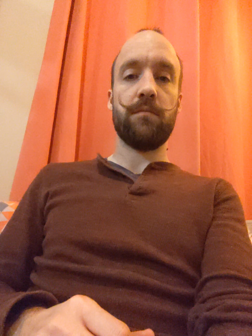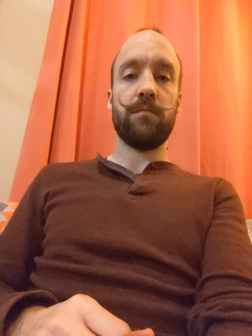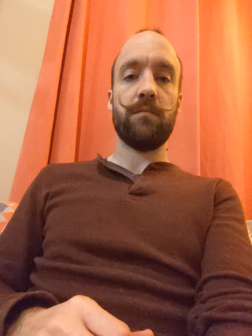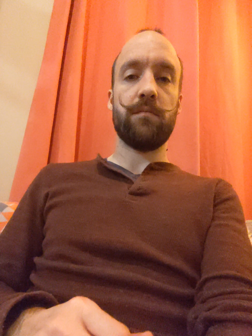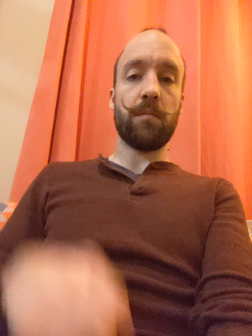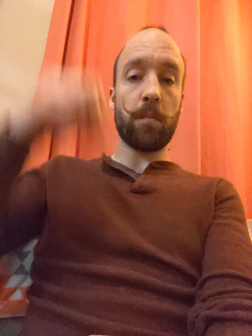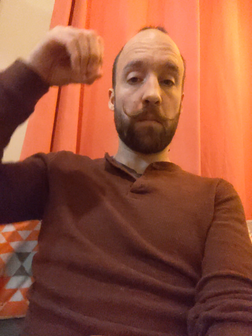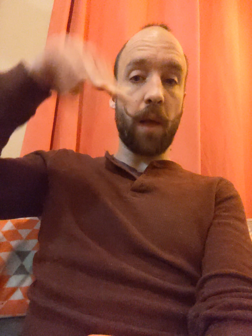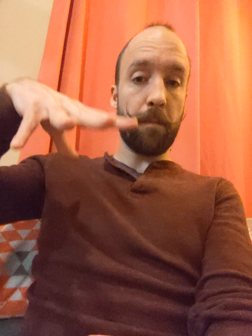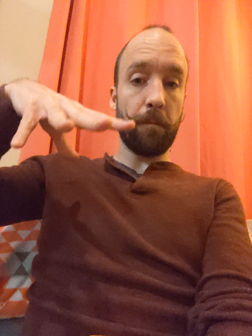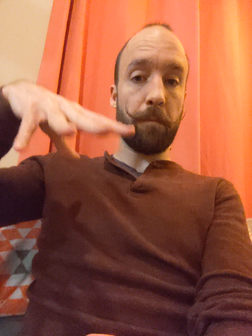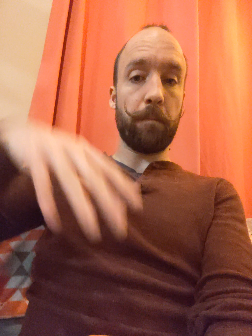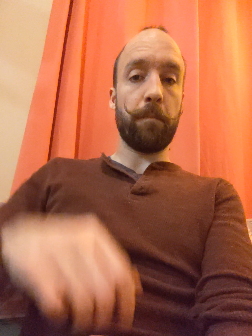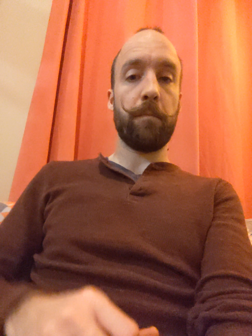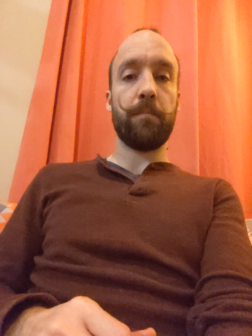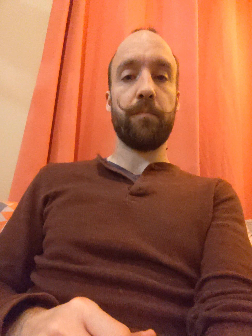drop